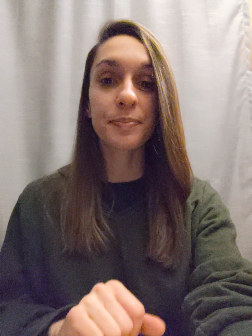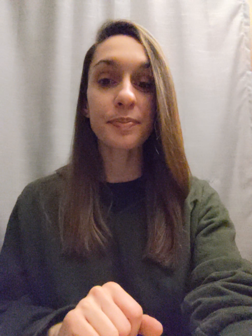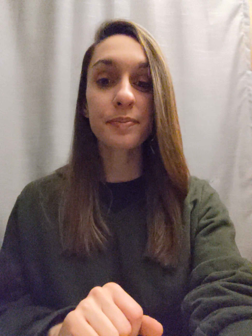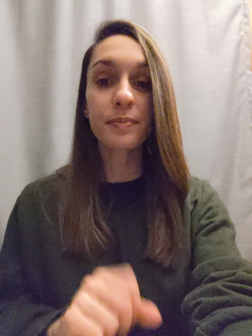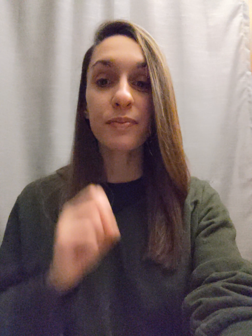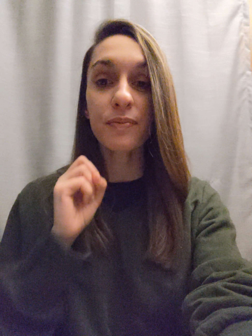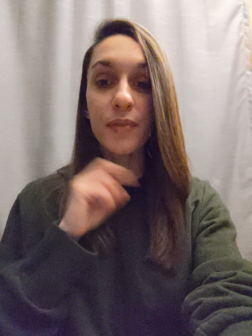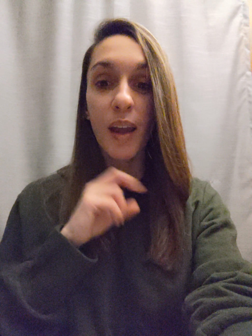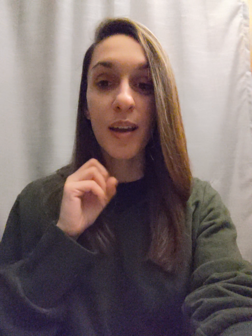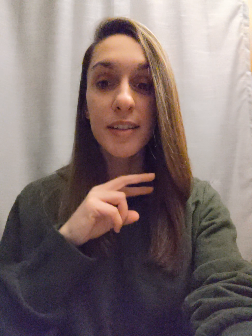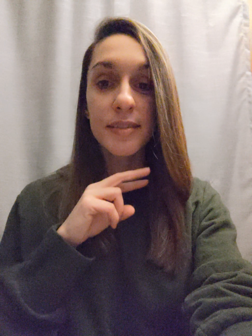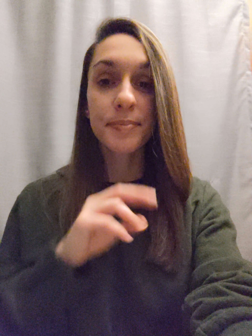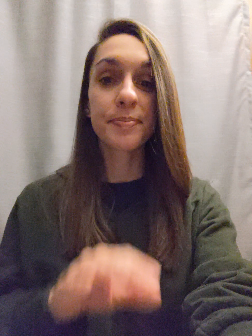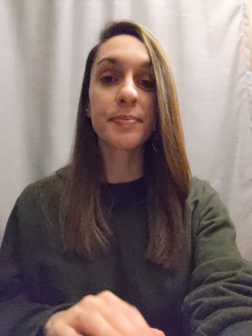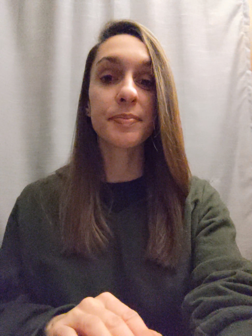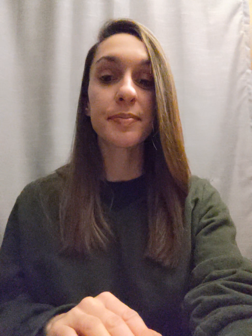frog